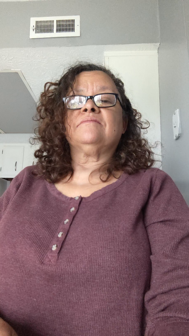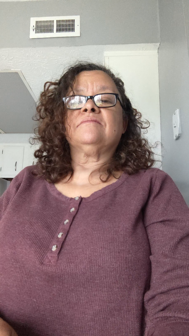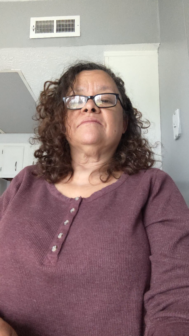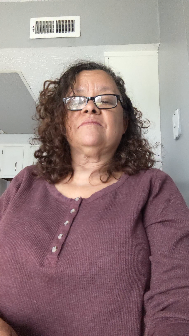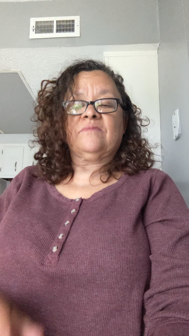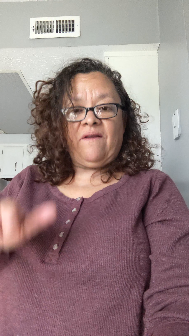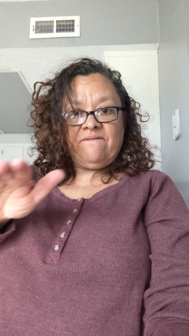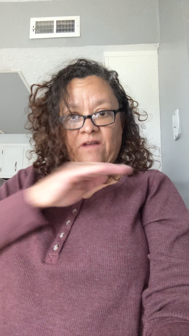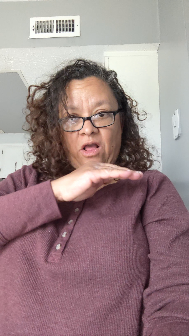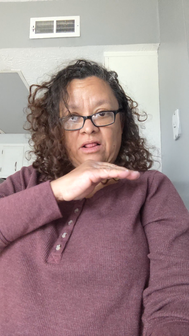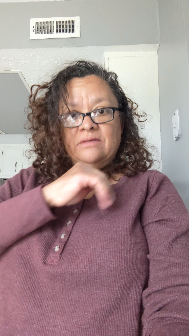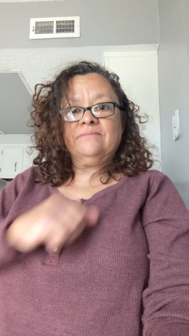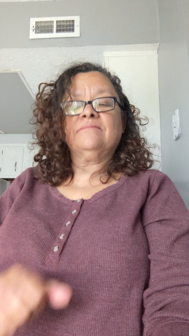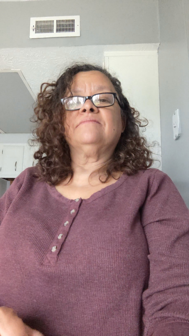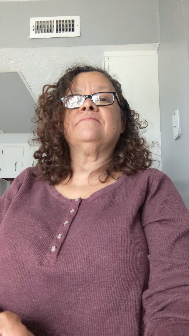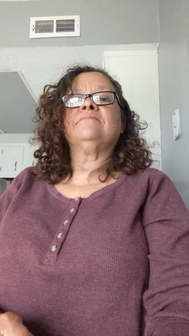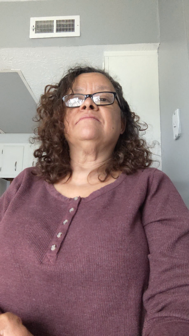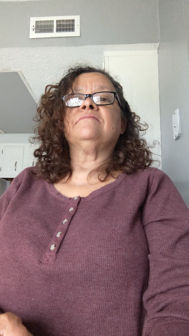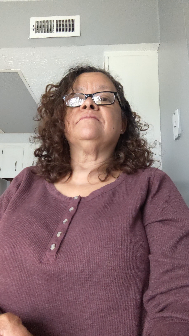full